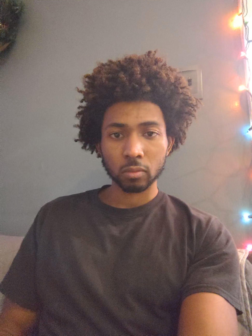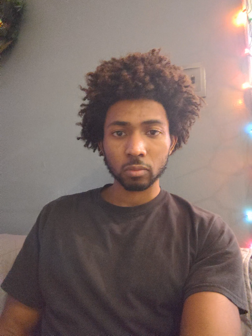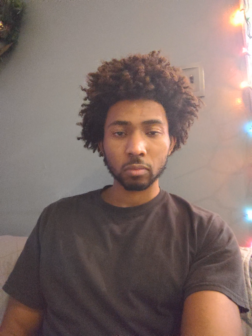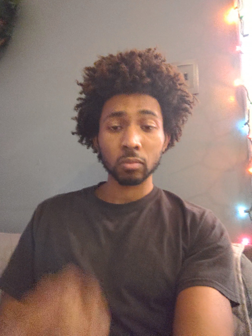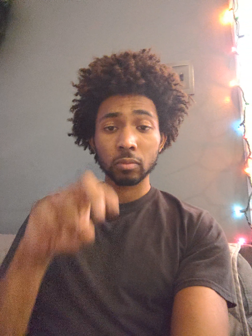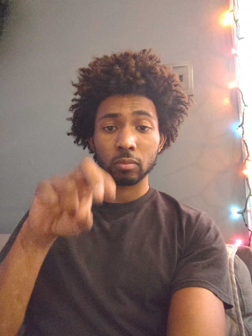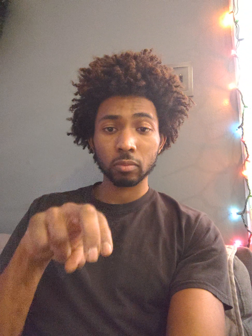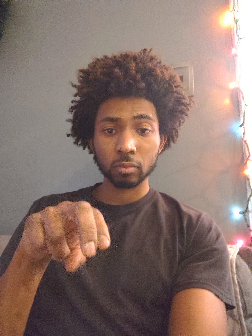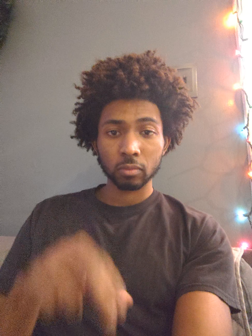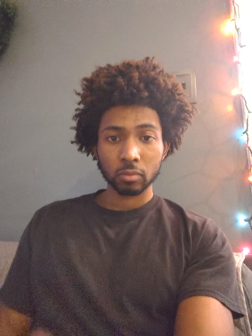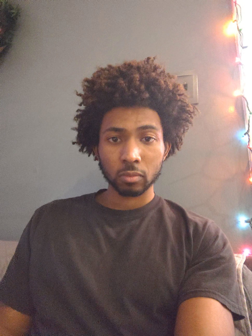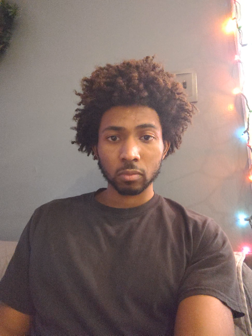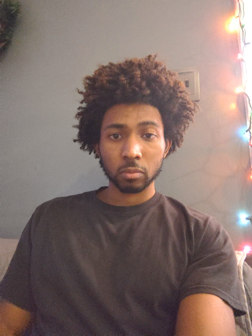chair